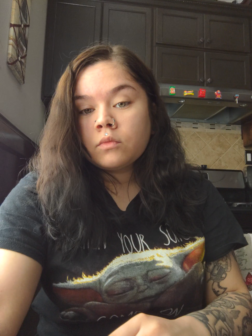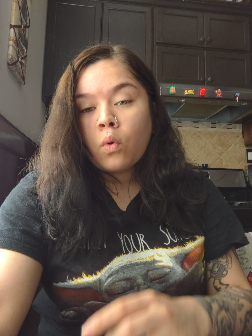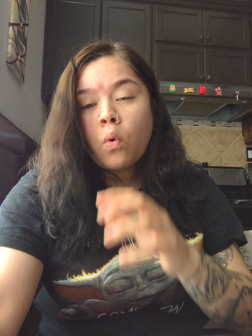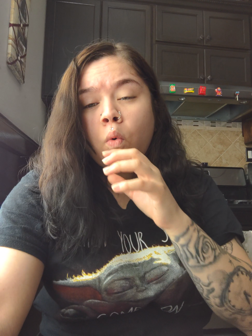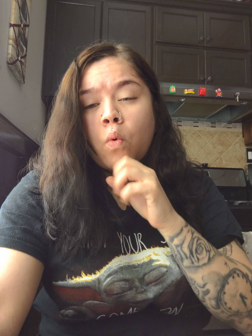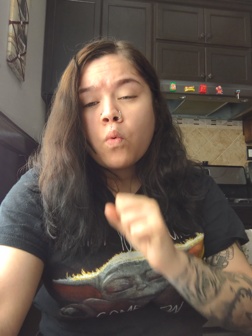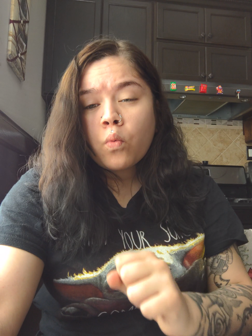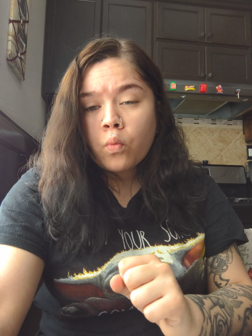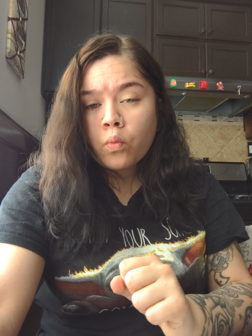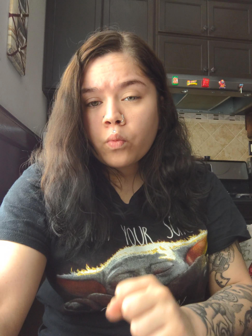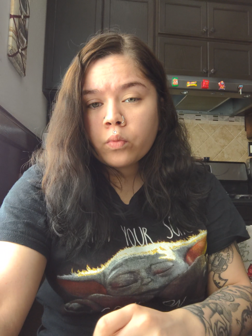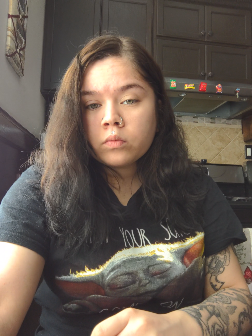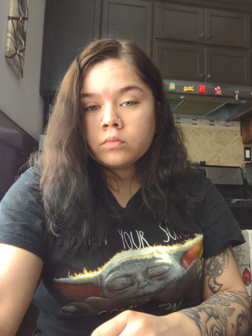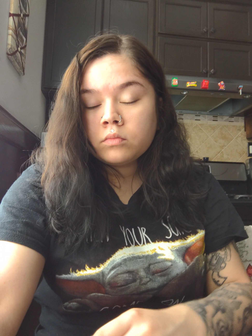old